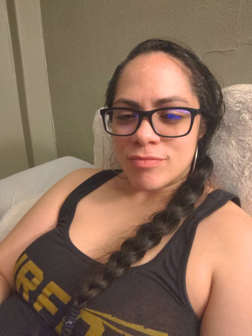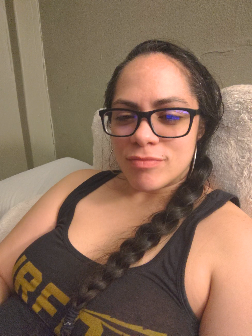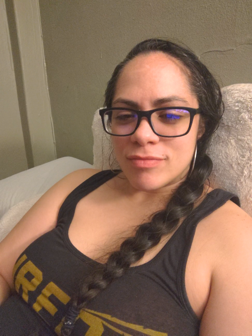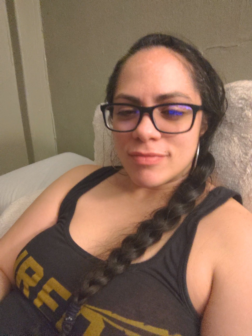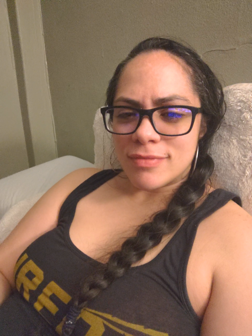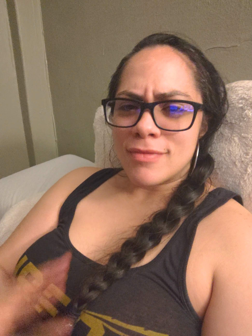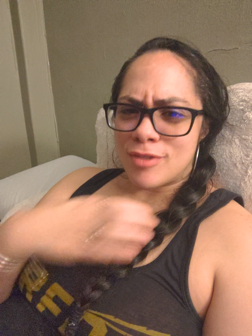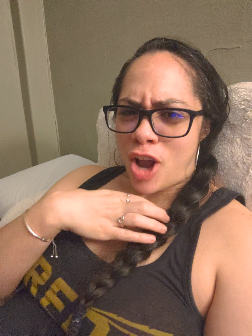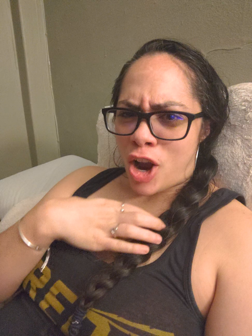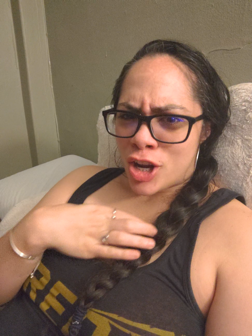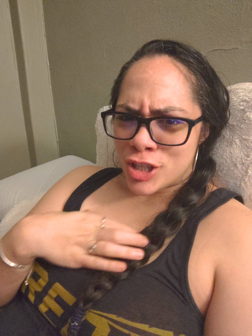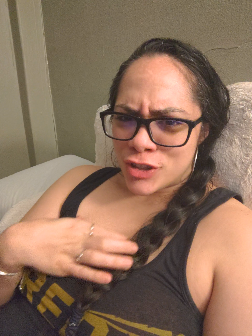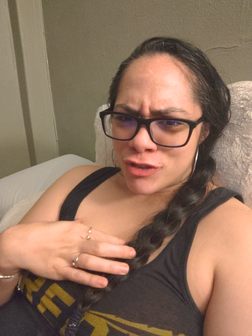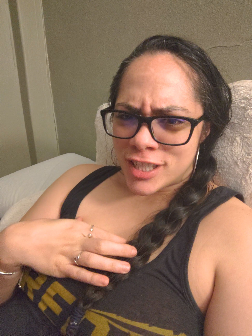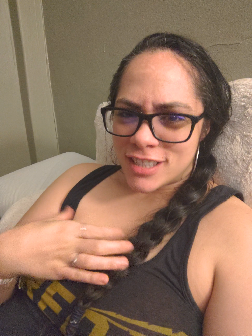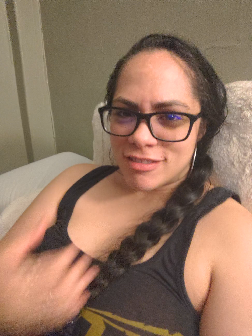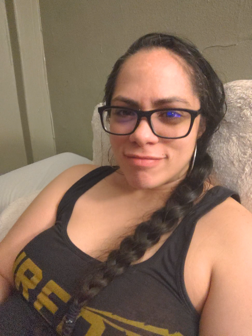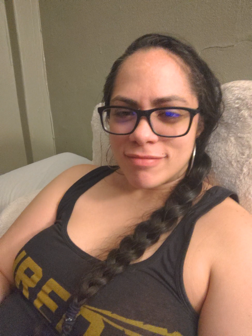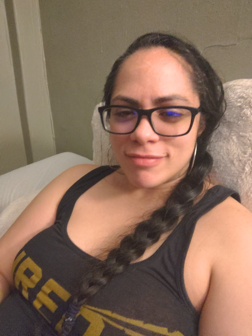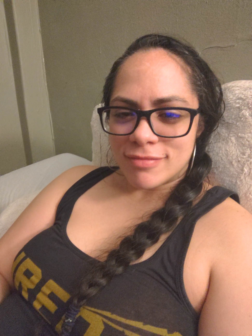hungry